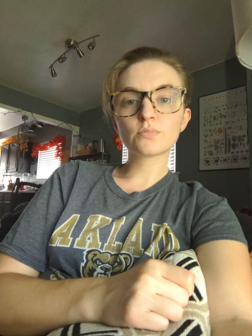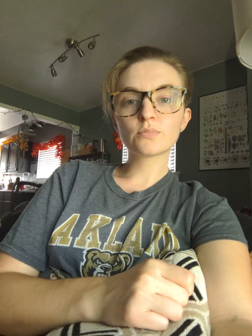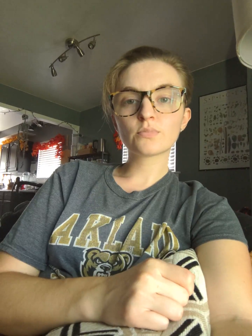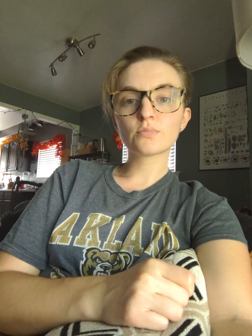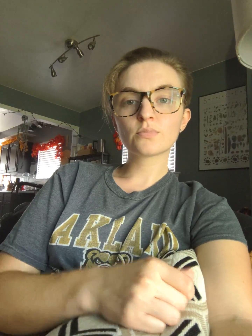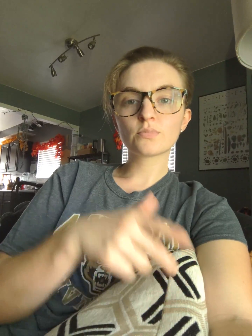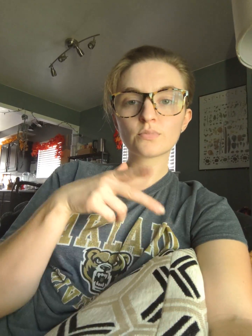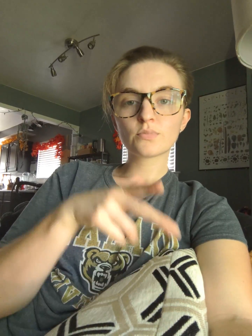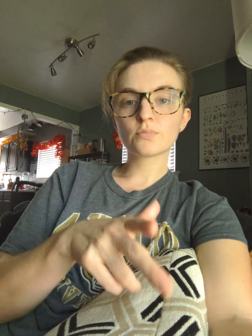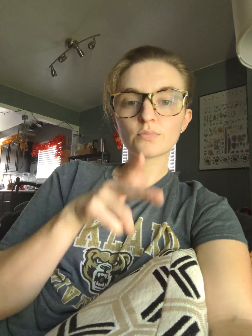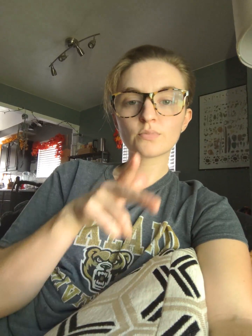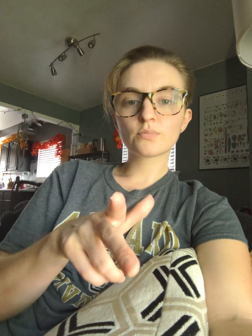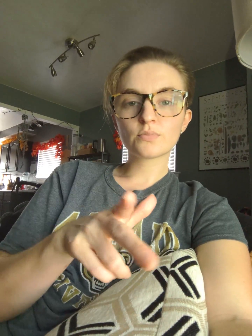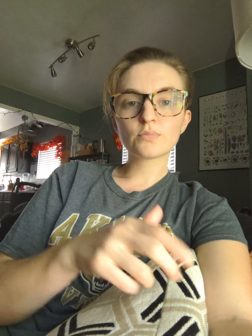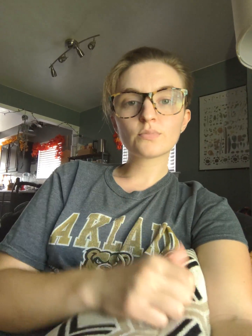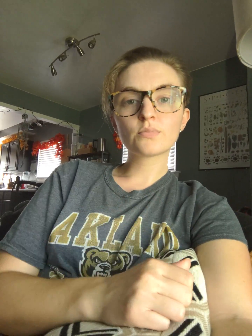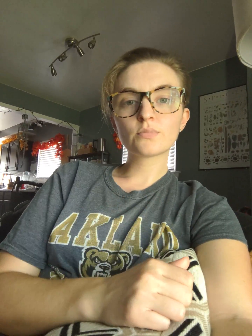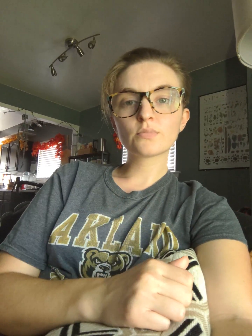garage